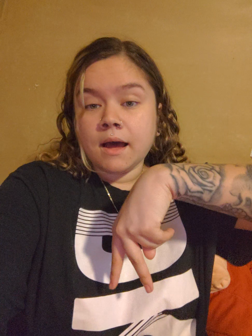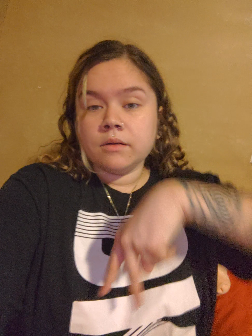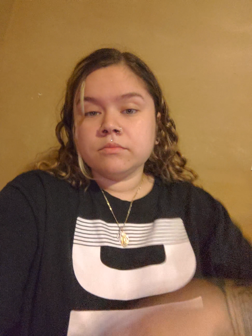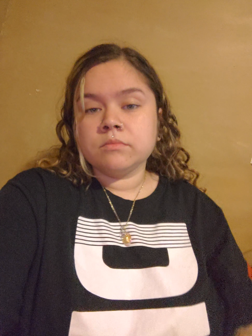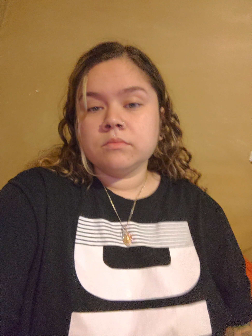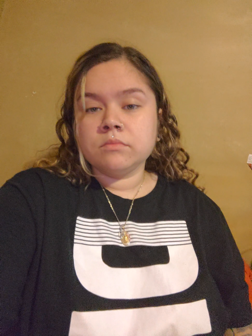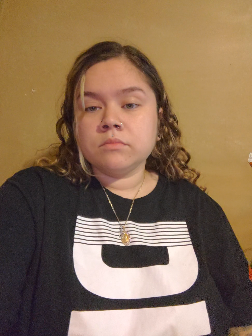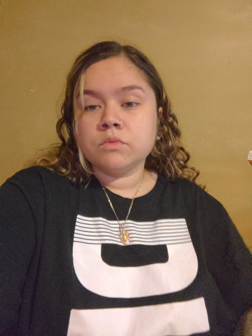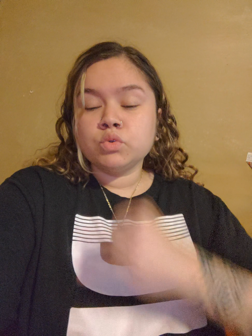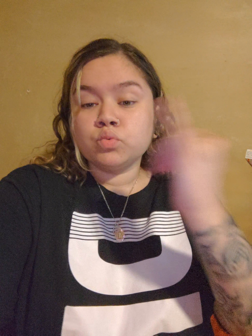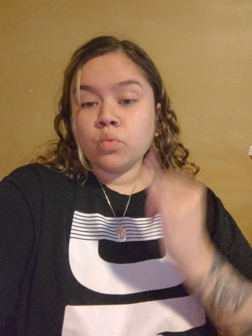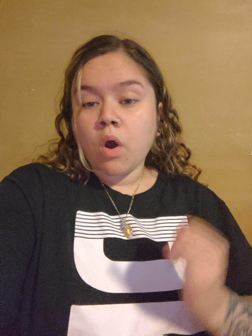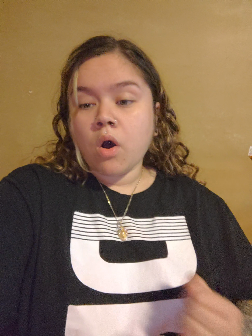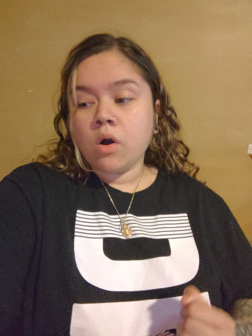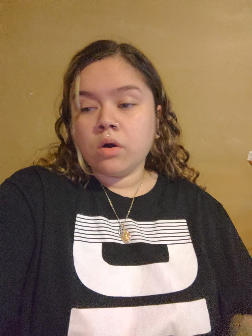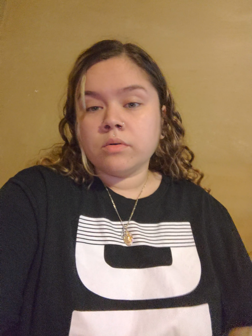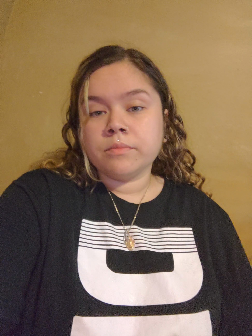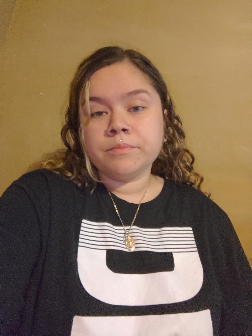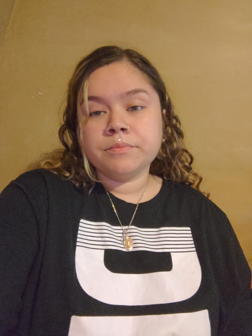draw